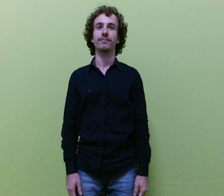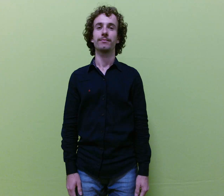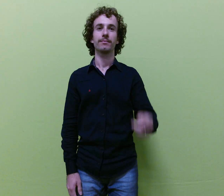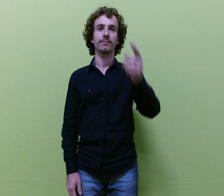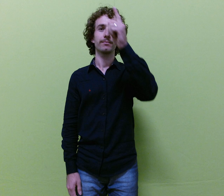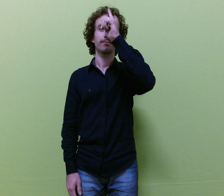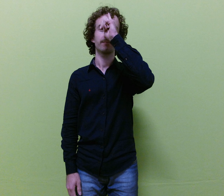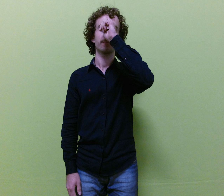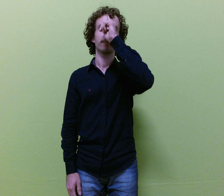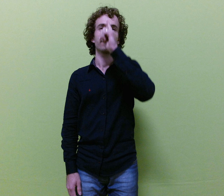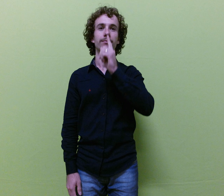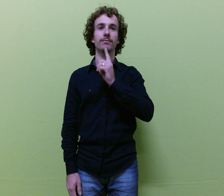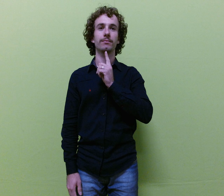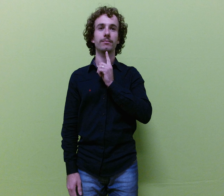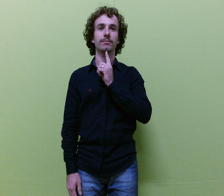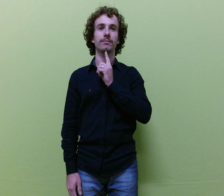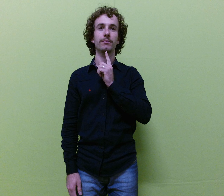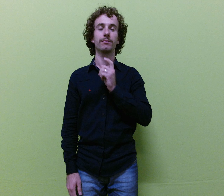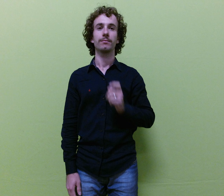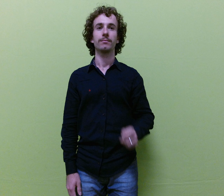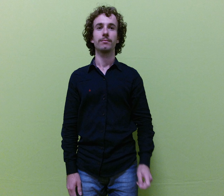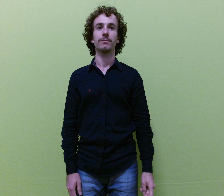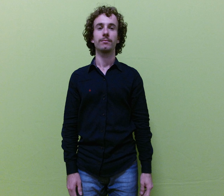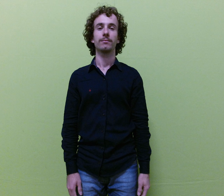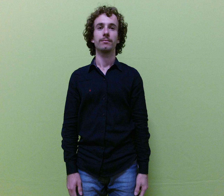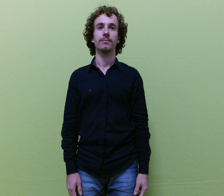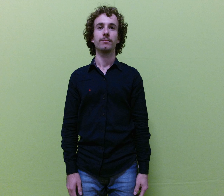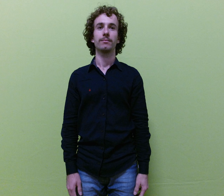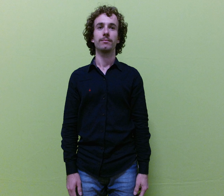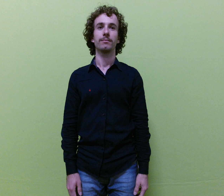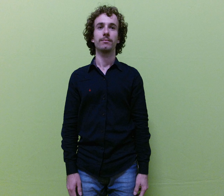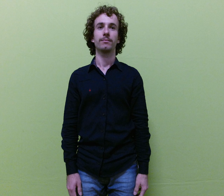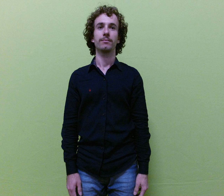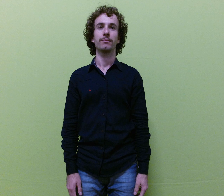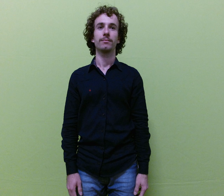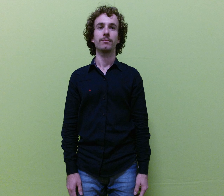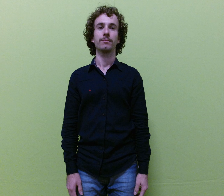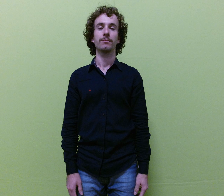amarelo